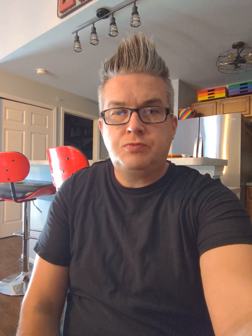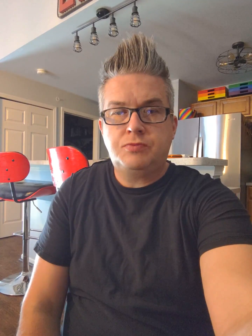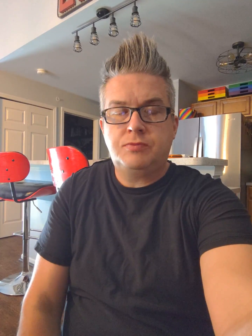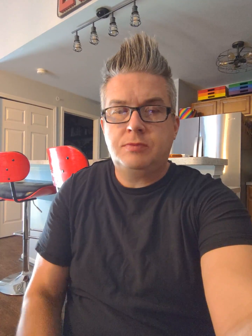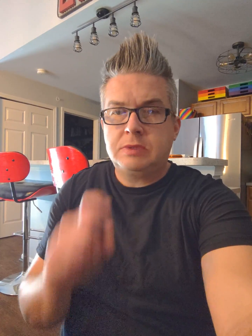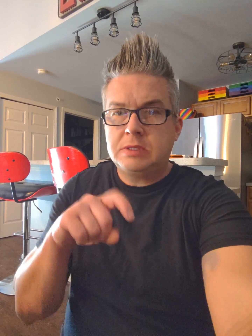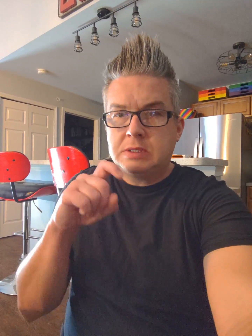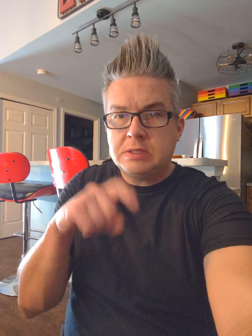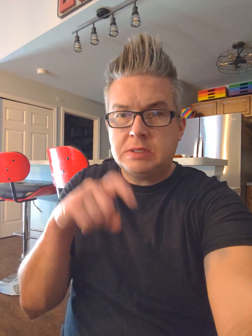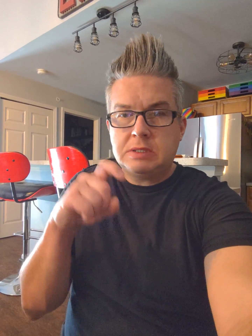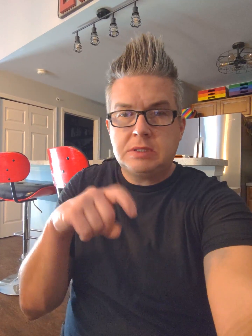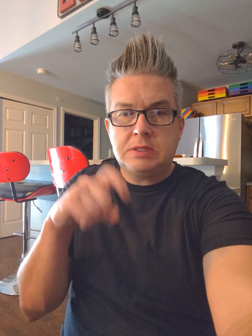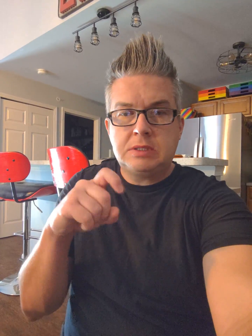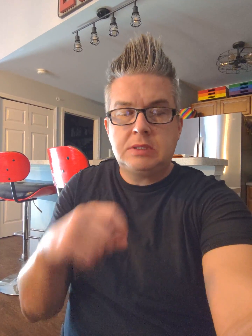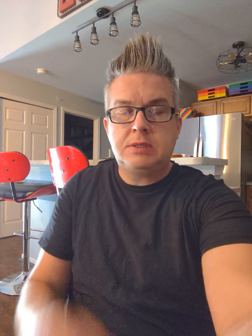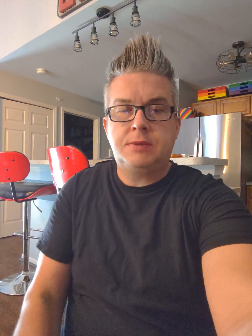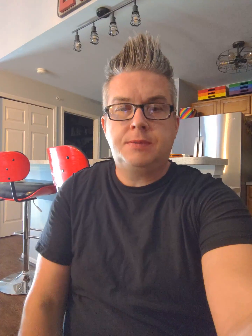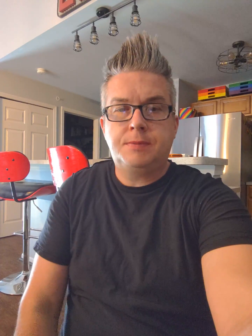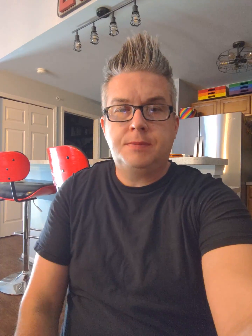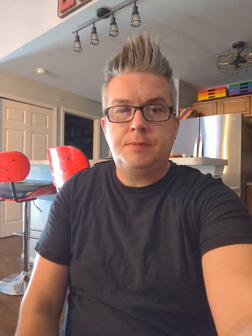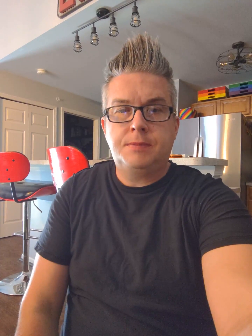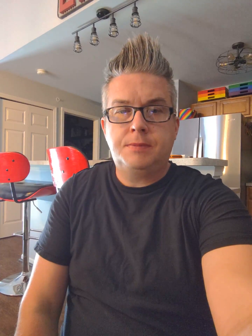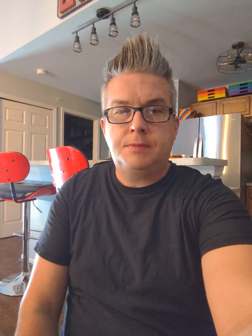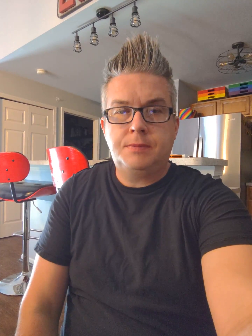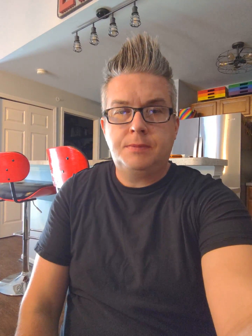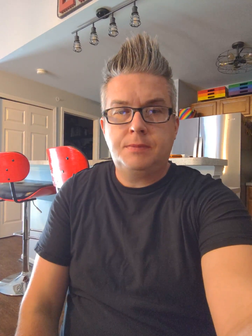need